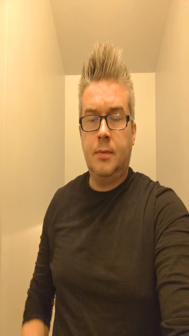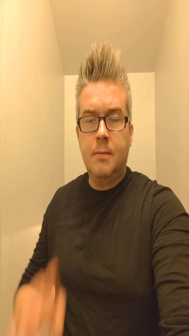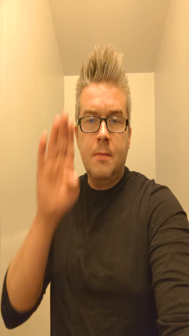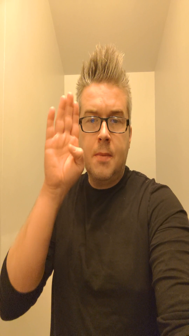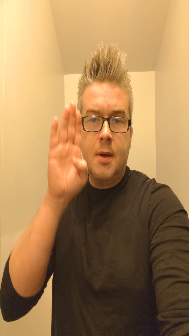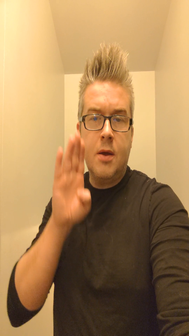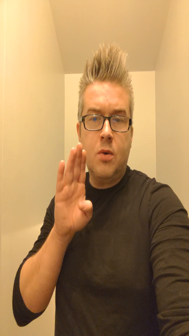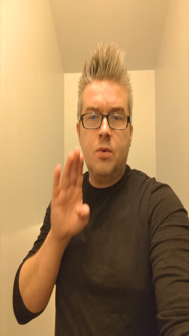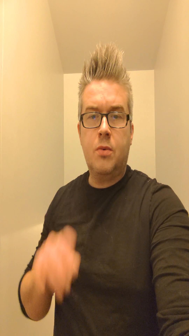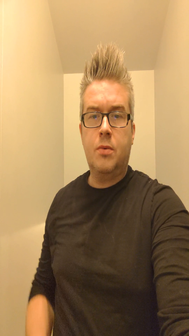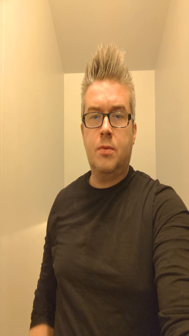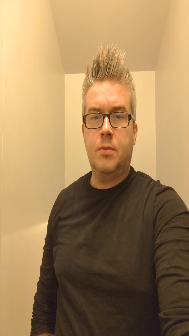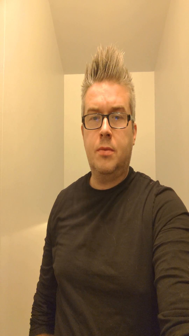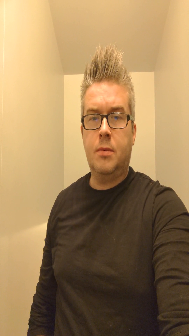brown